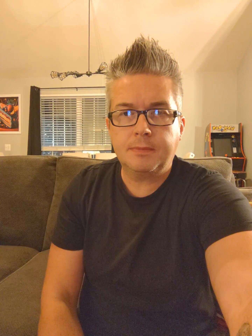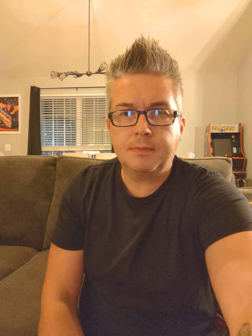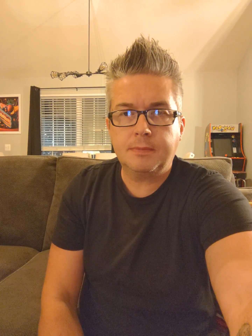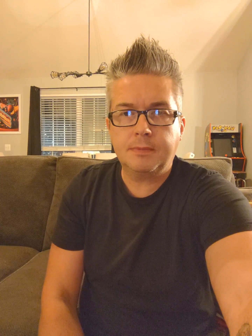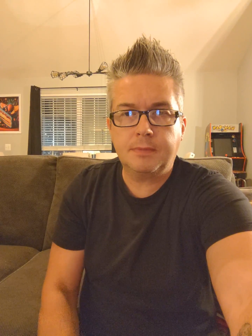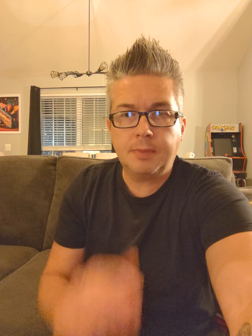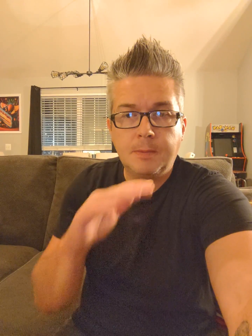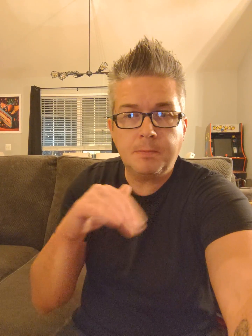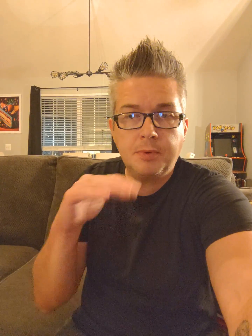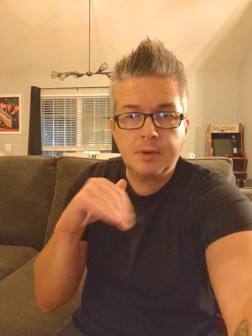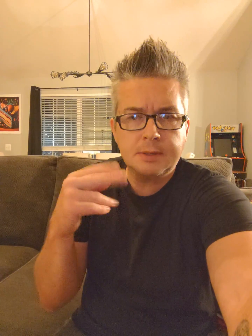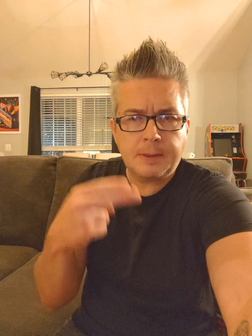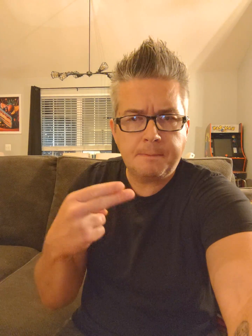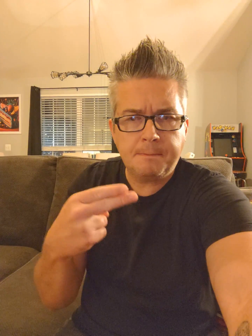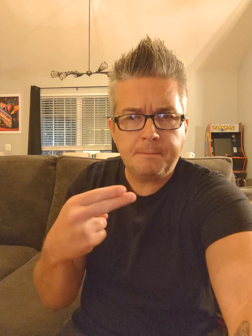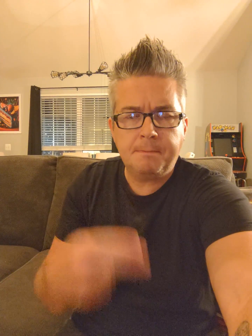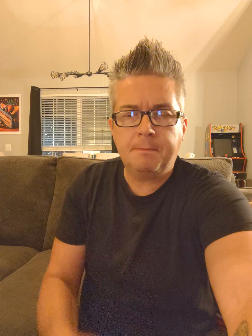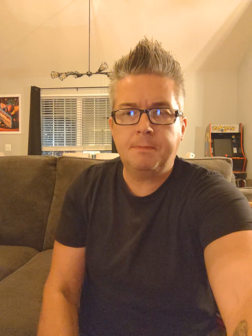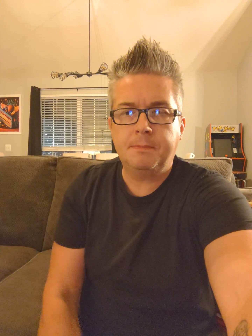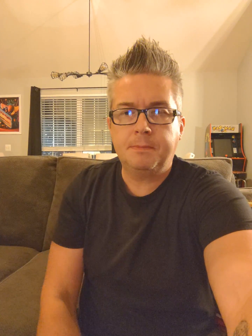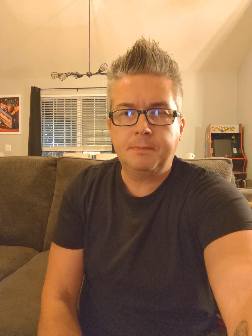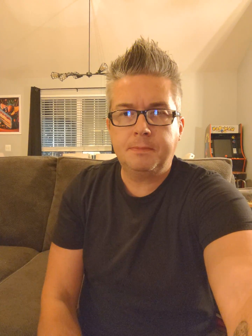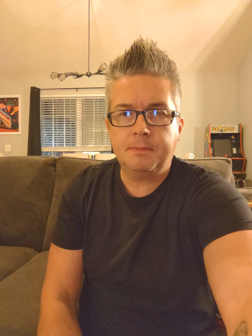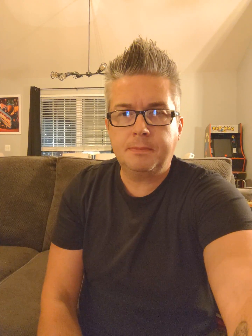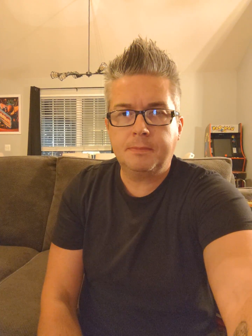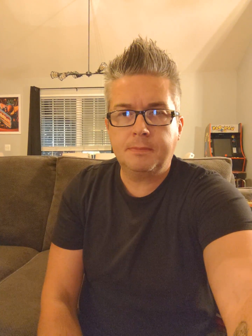pet's name